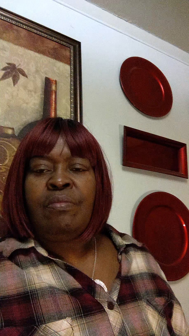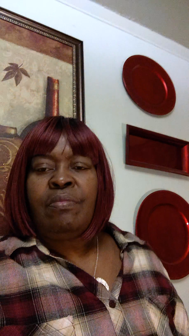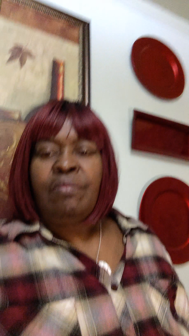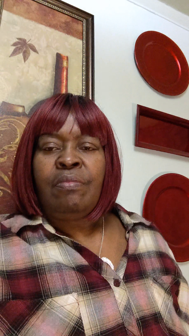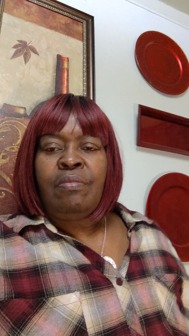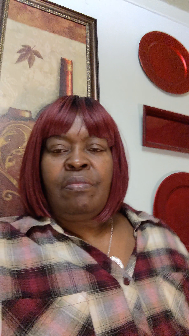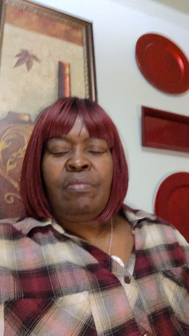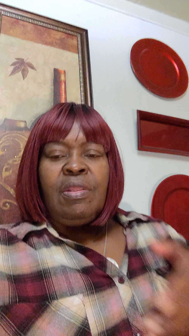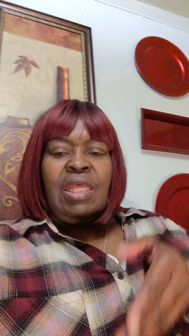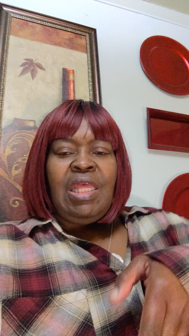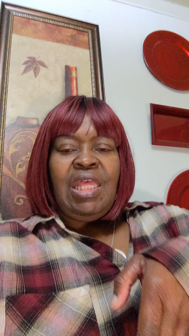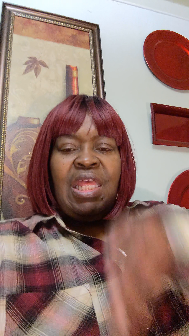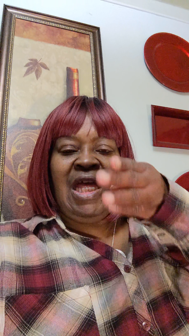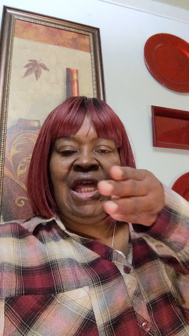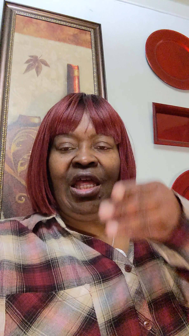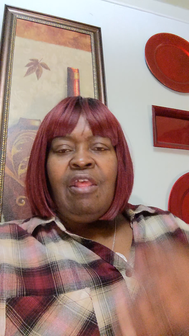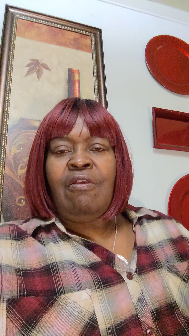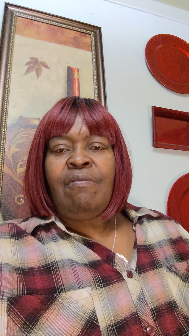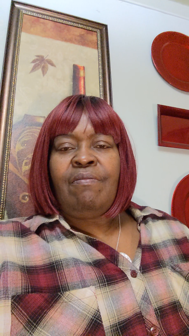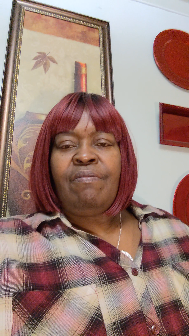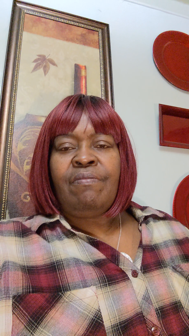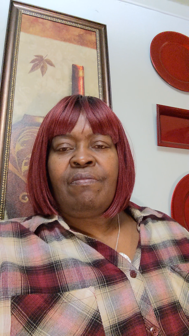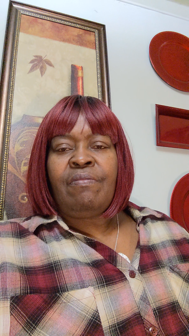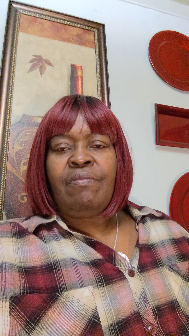kick